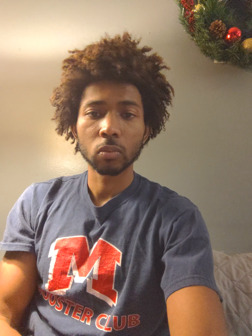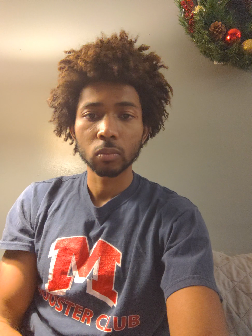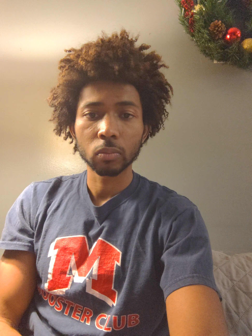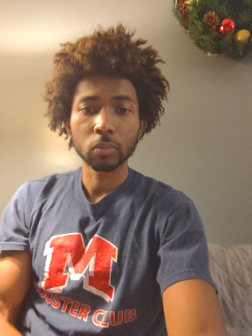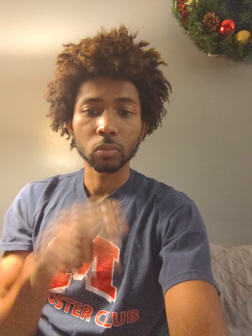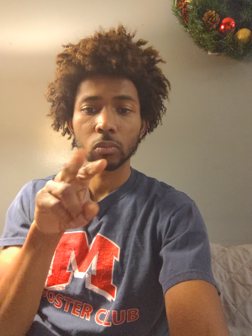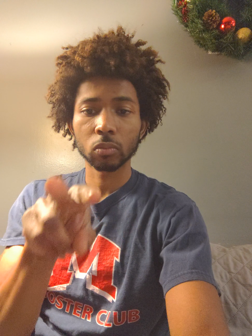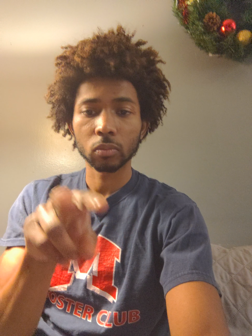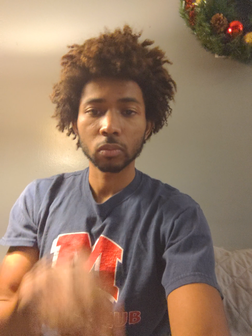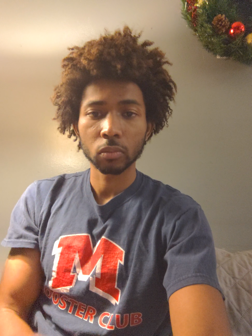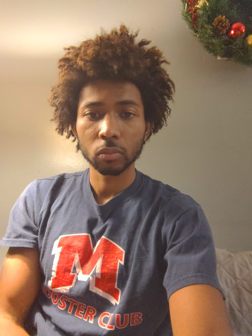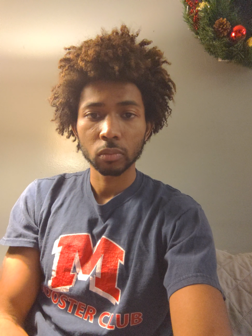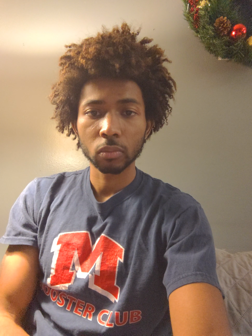look